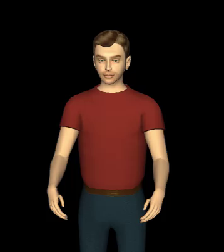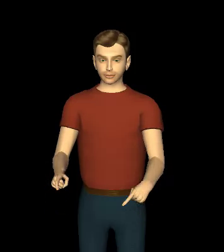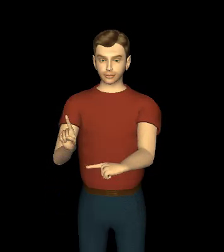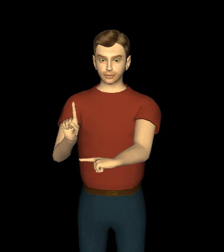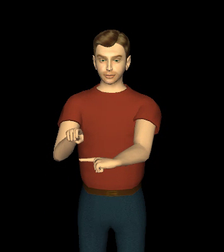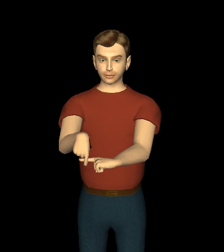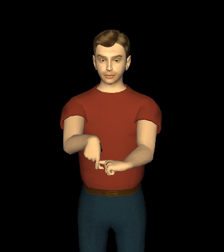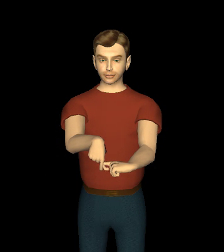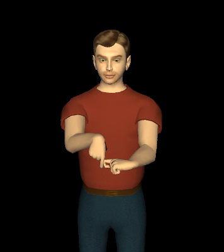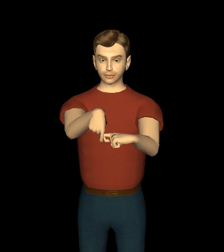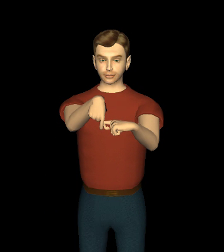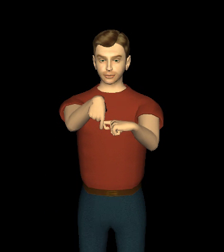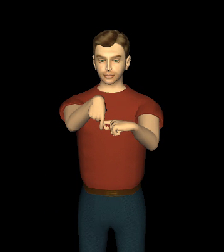يعلق